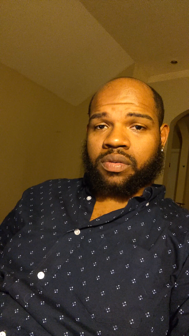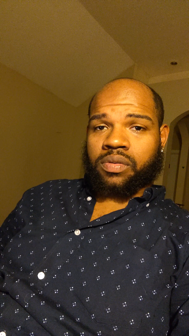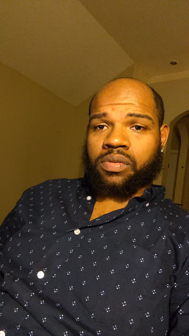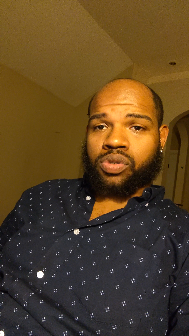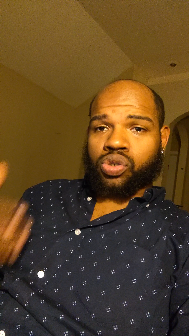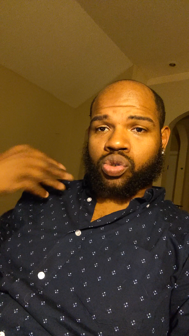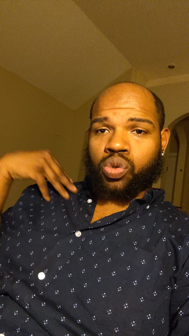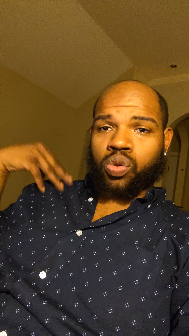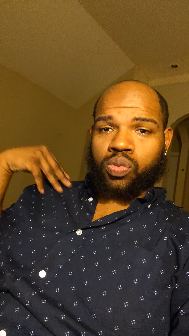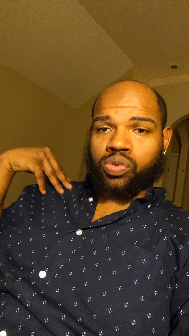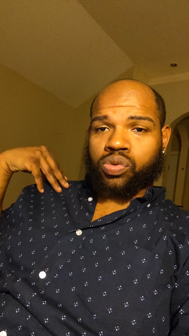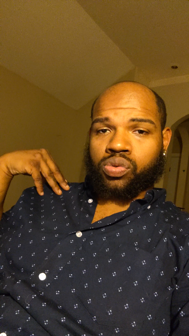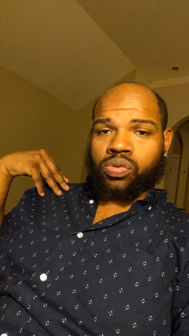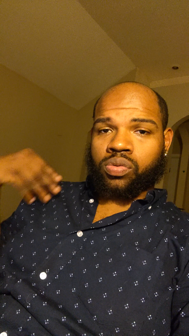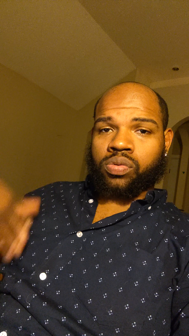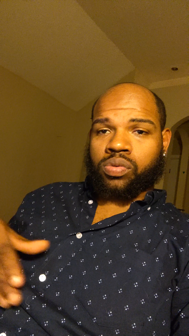shoulder